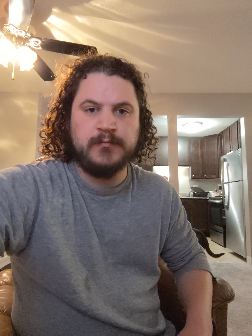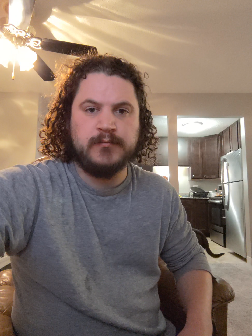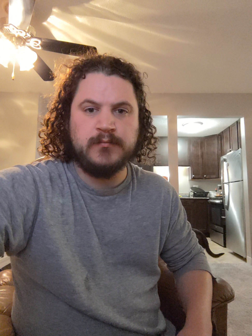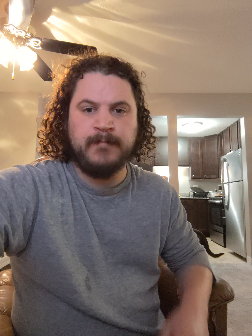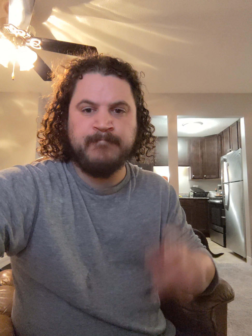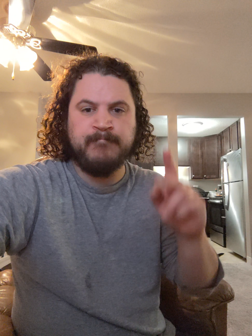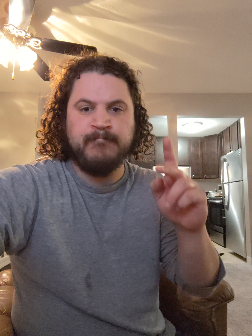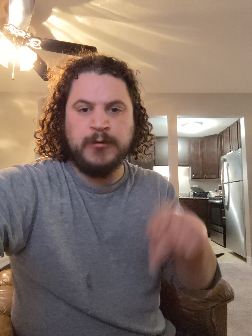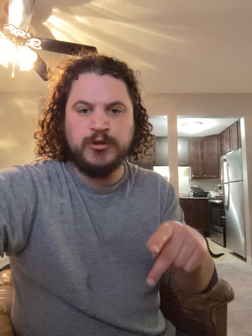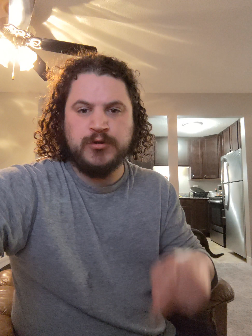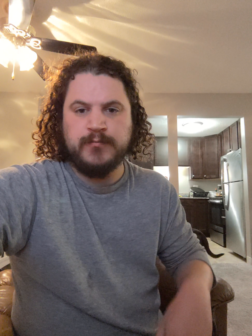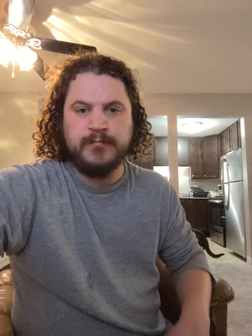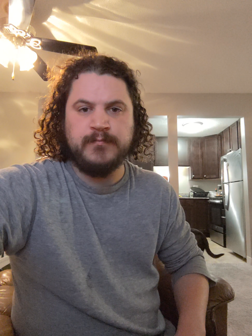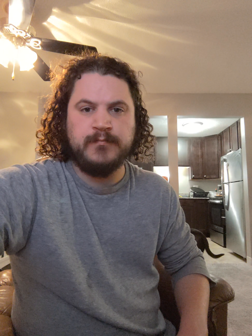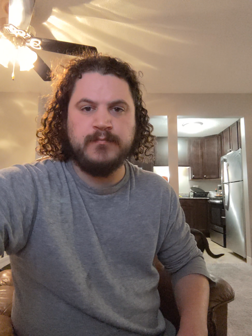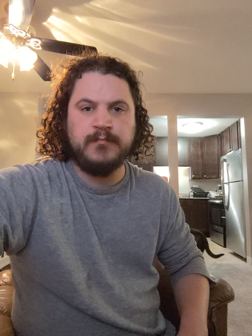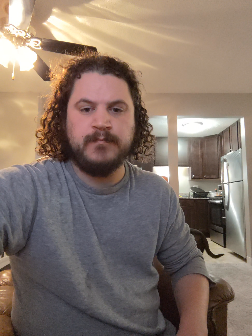person